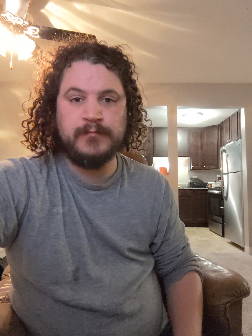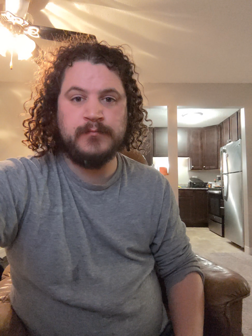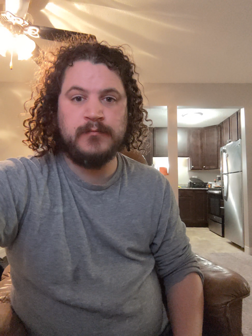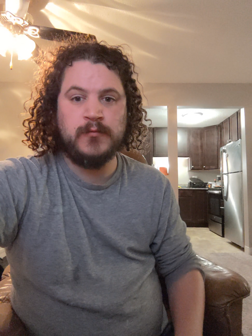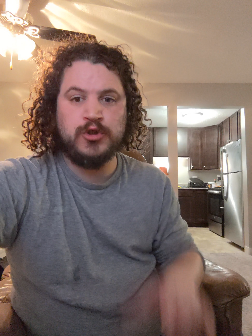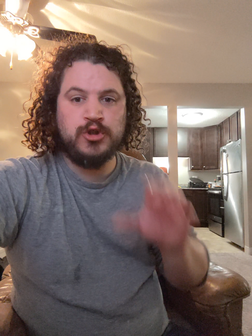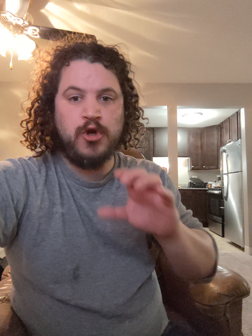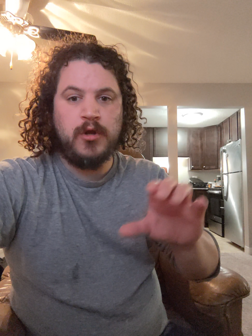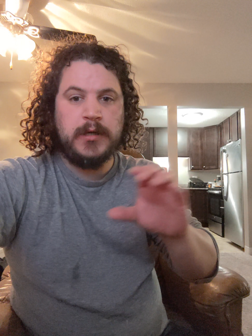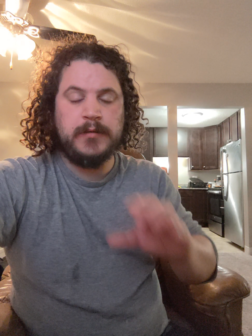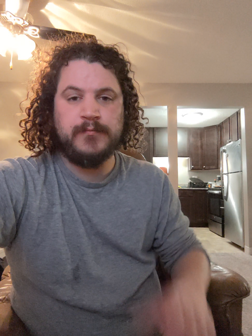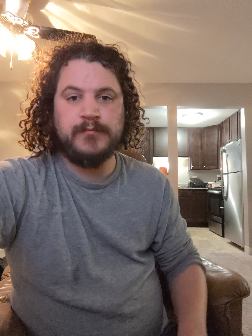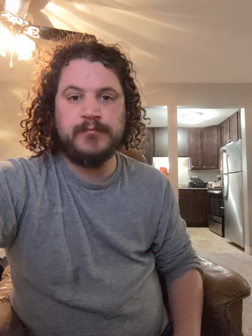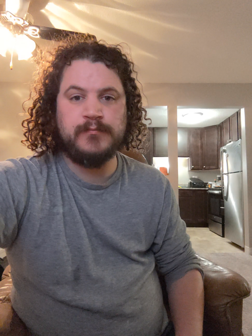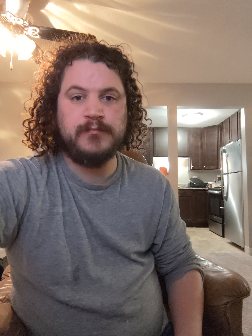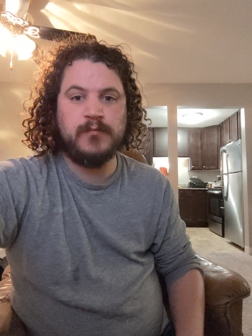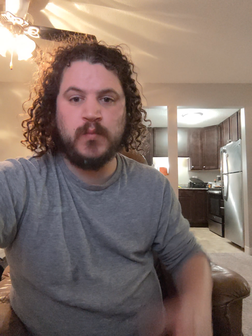chocolate